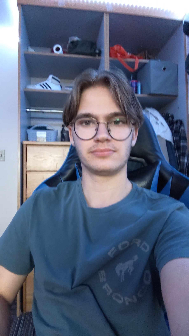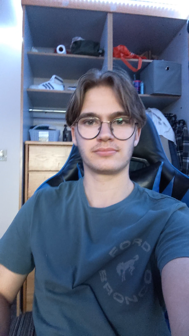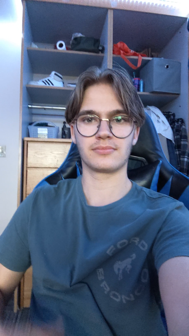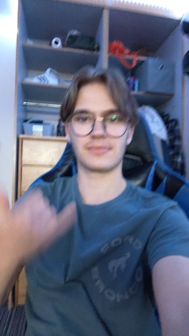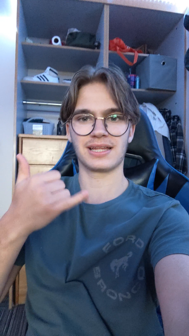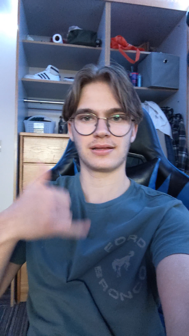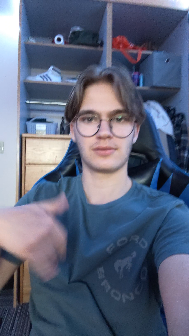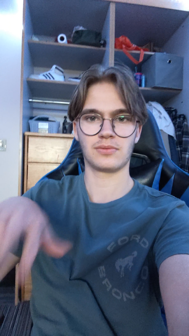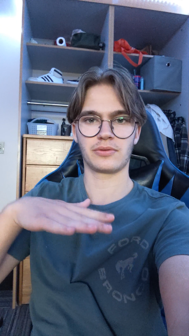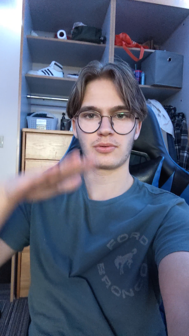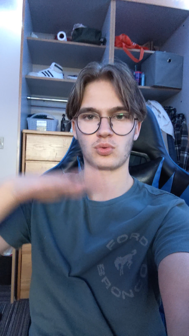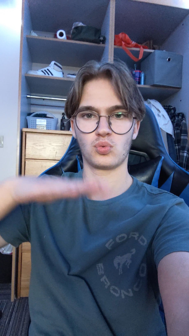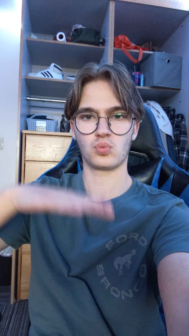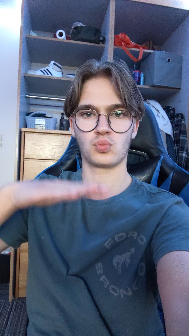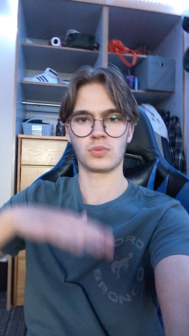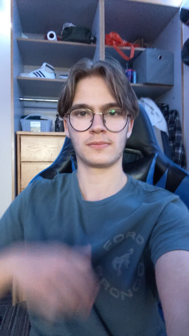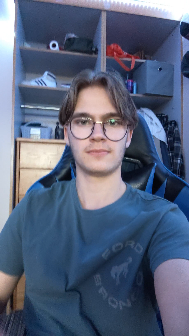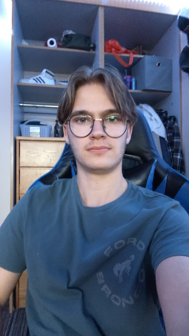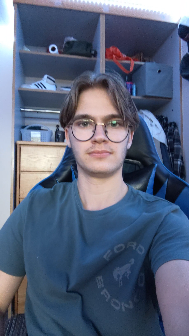playground